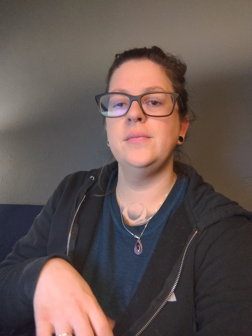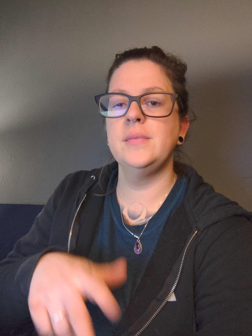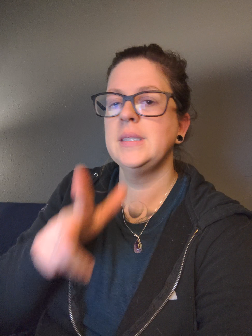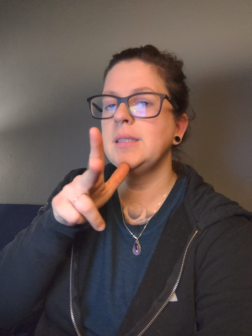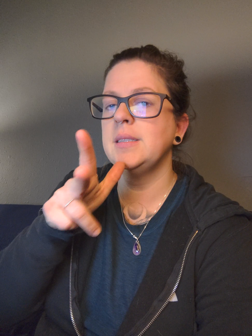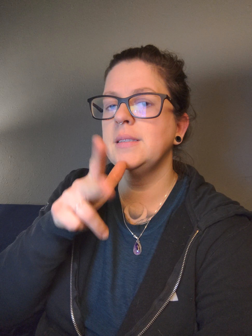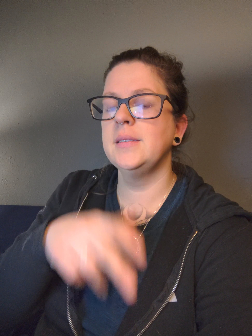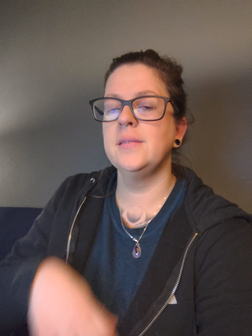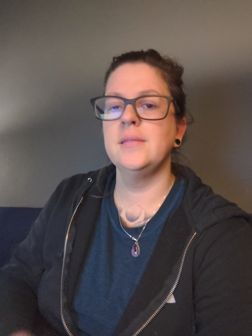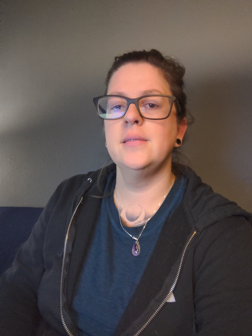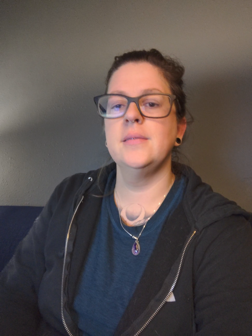hen